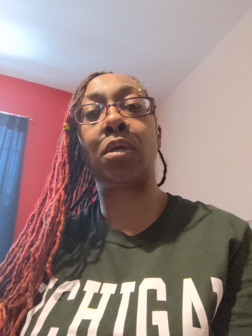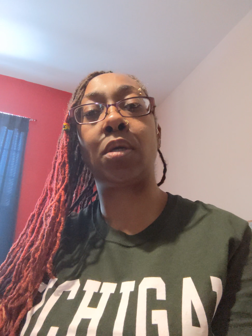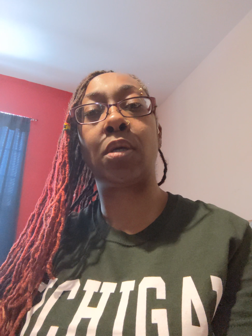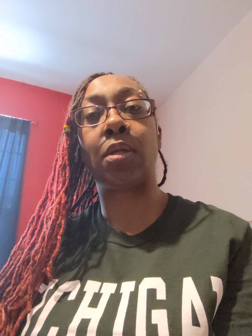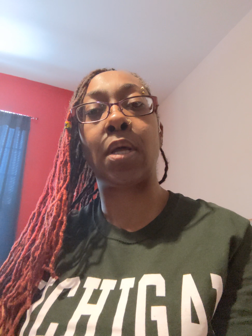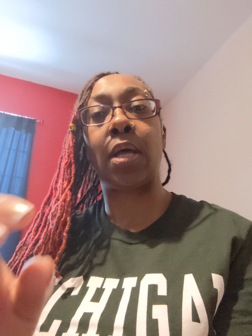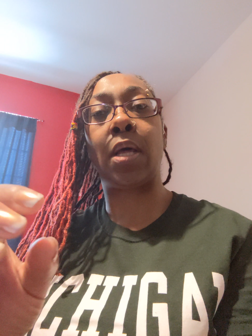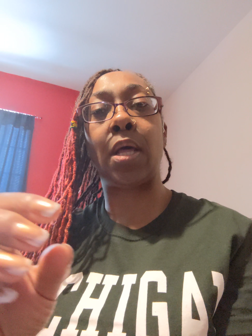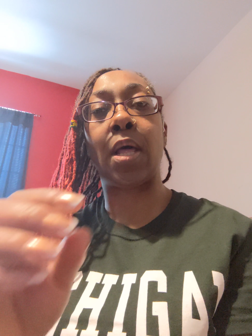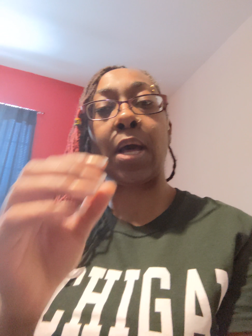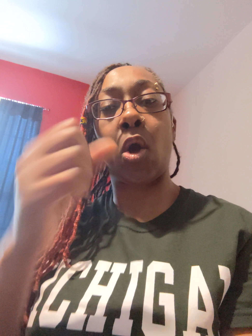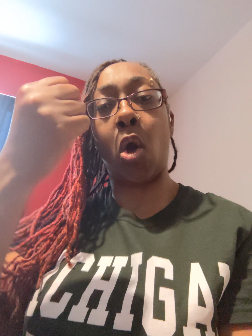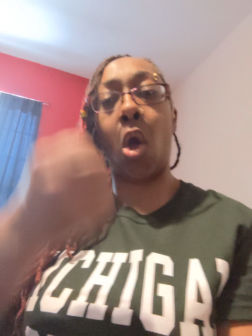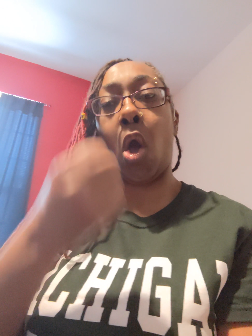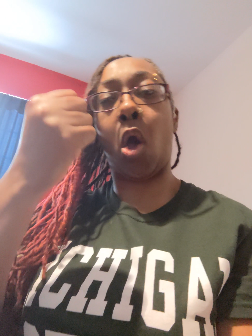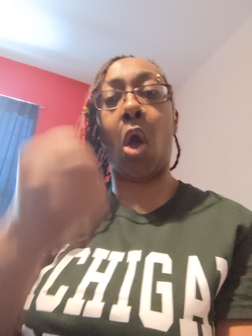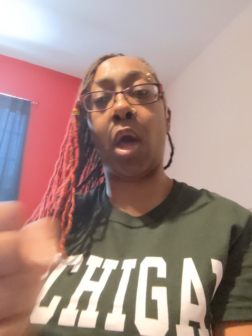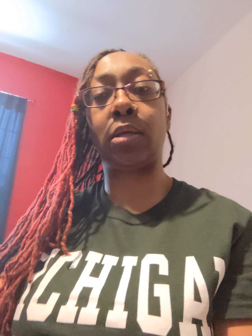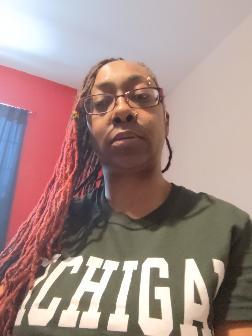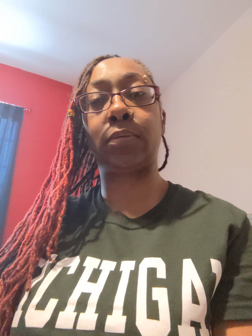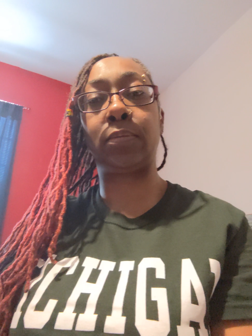car